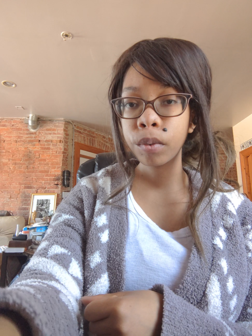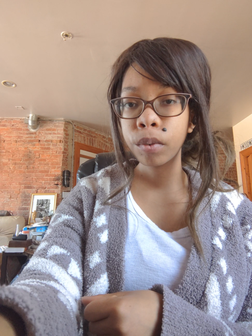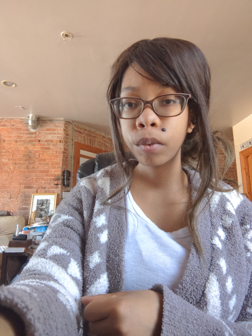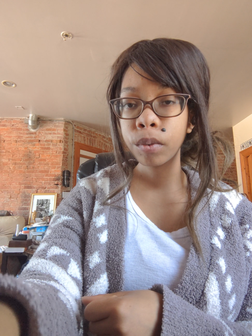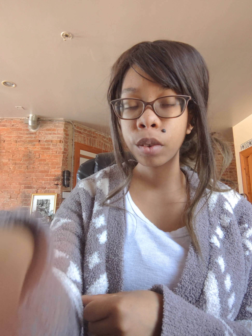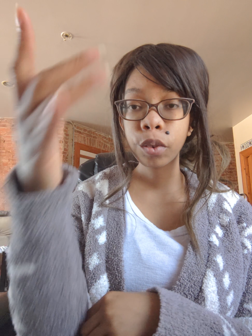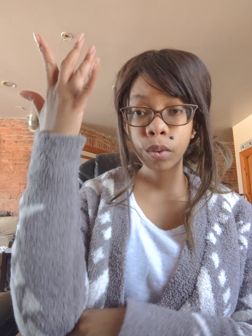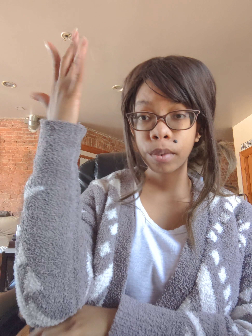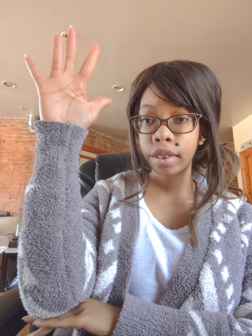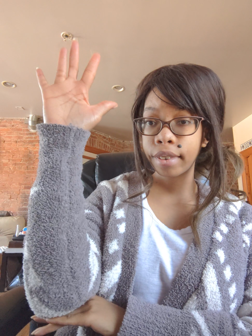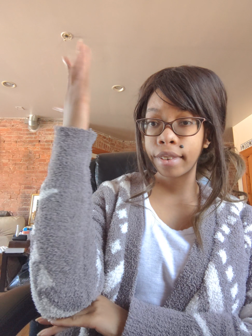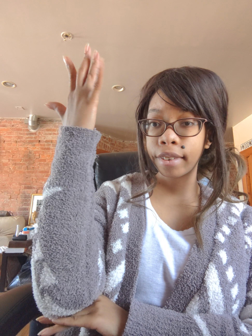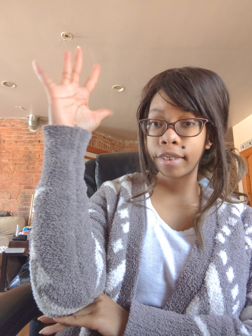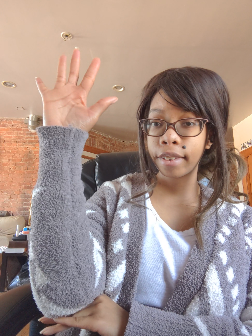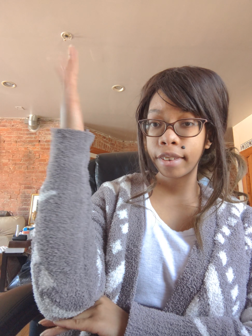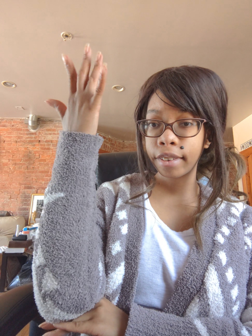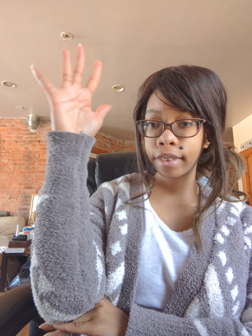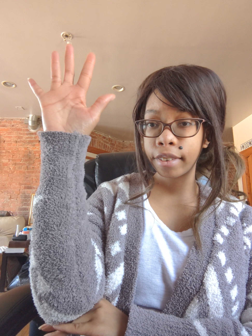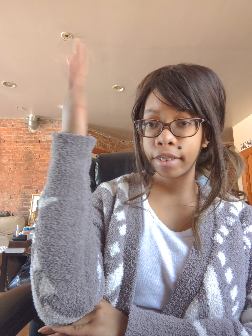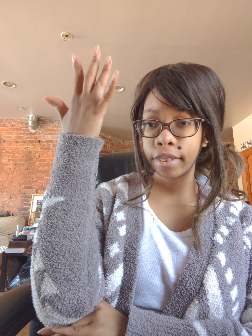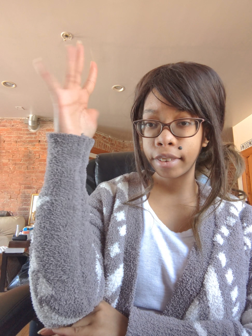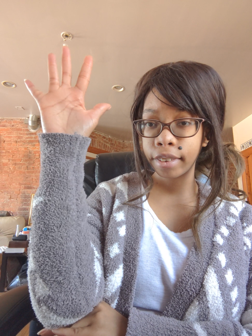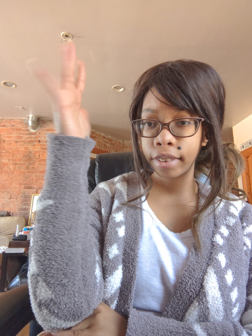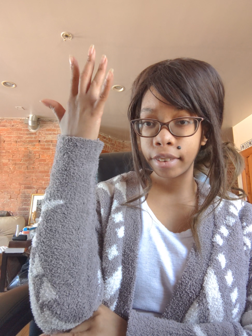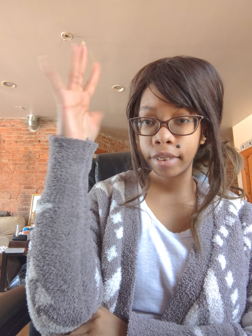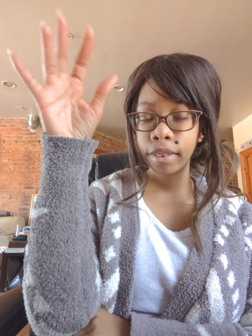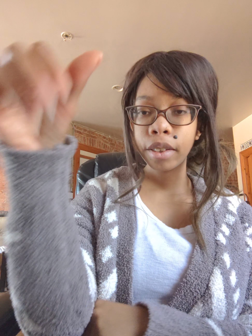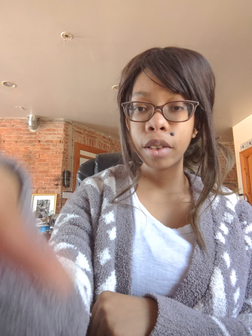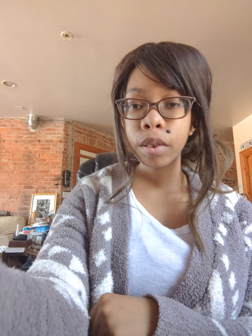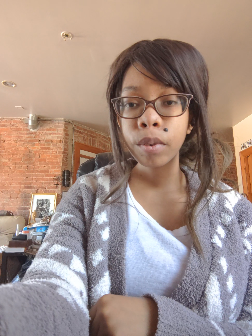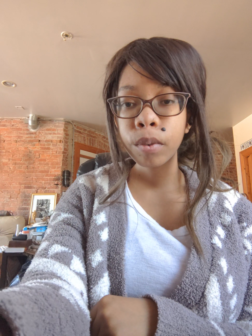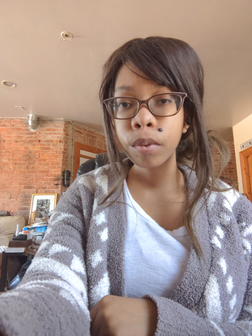tree